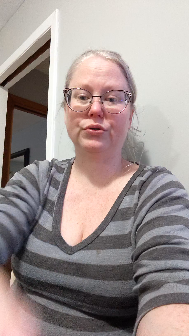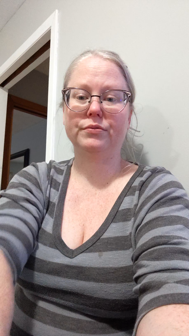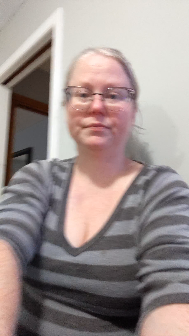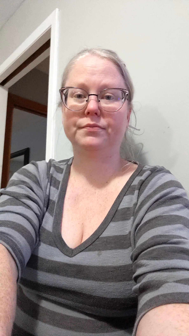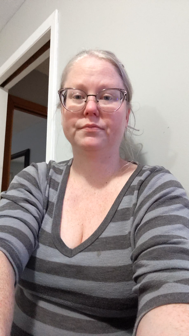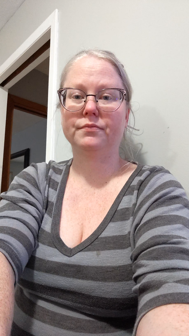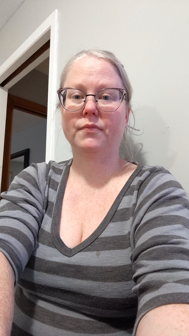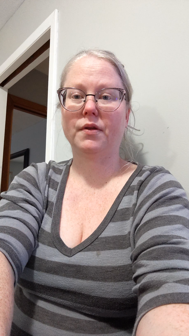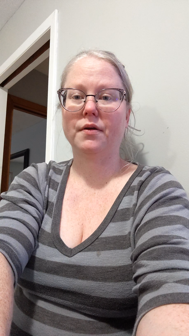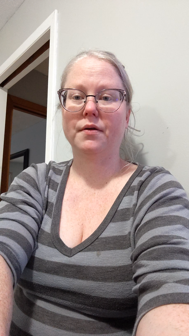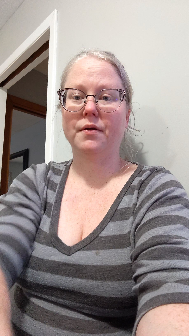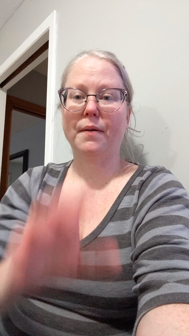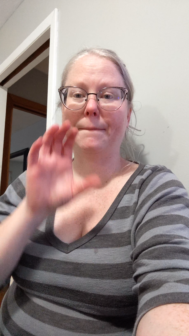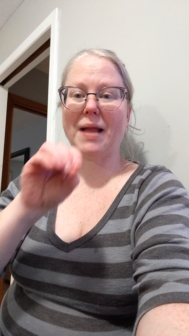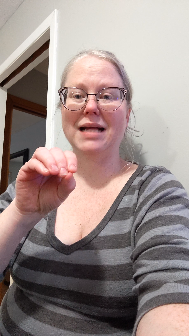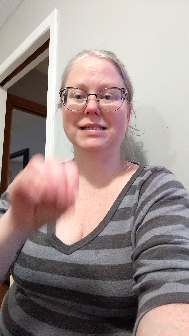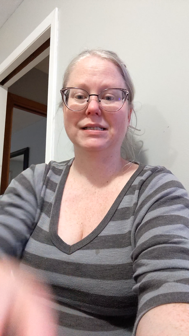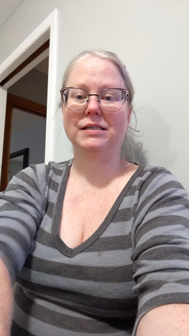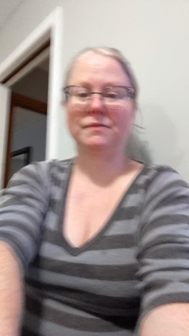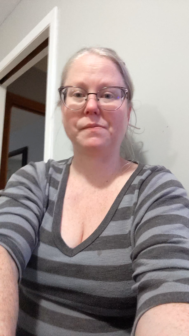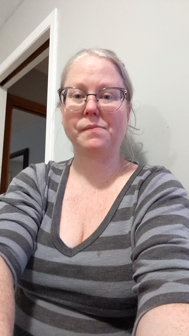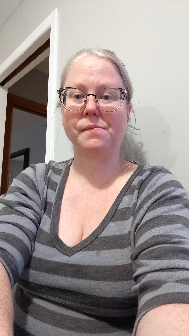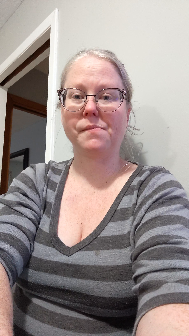bite